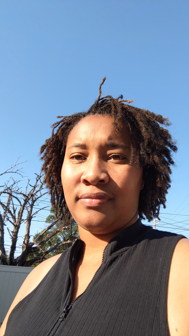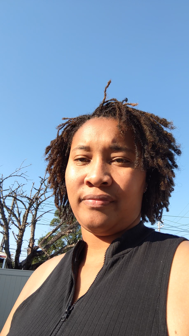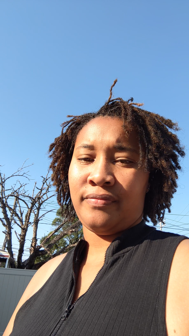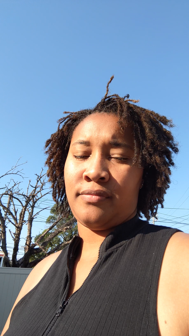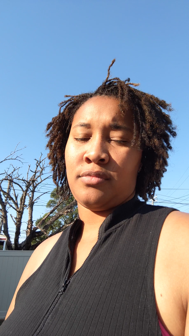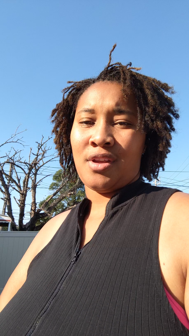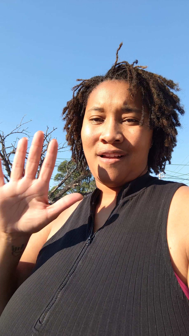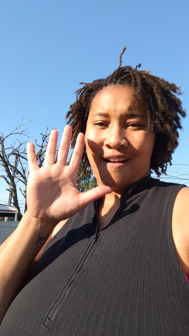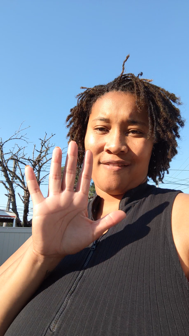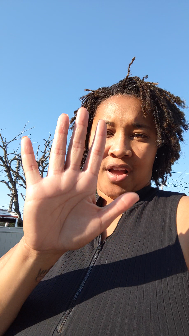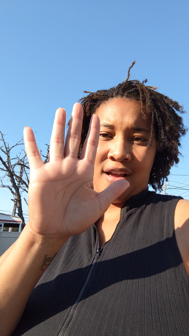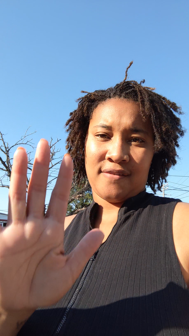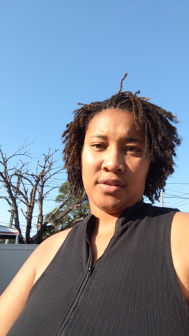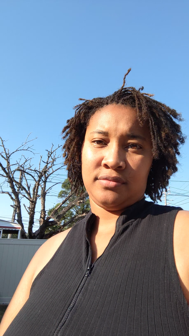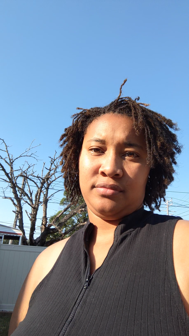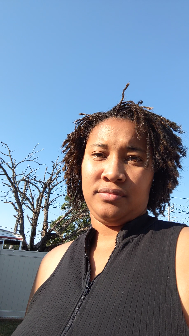give me five